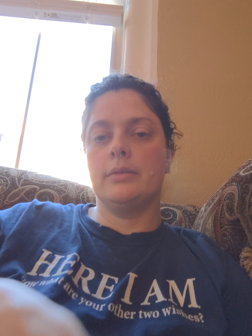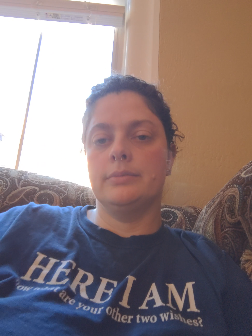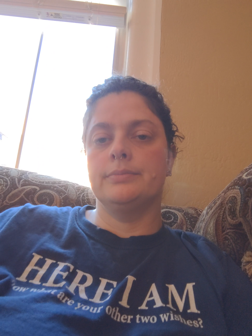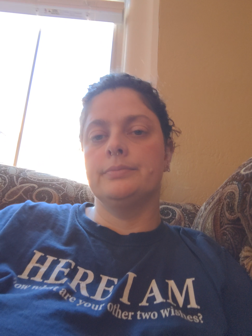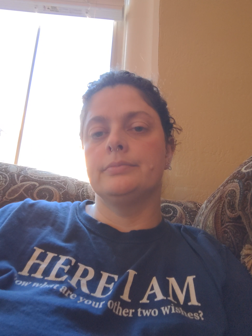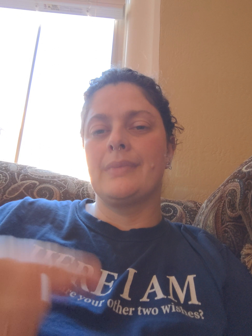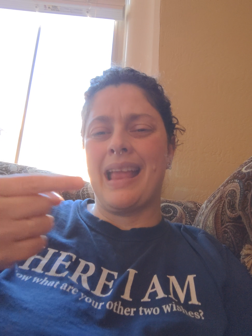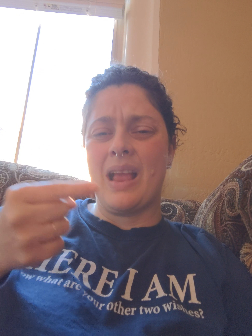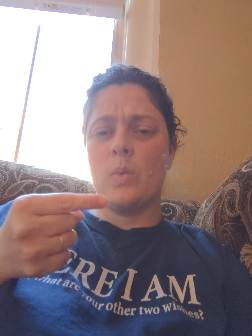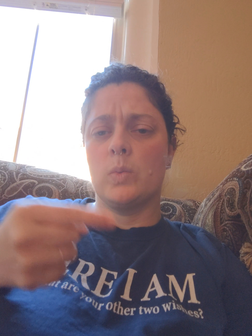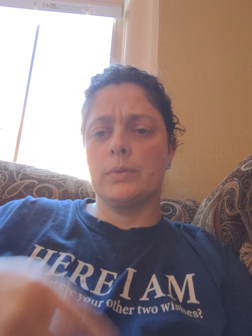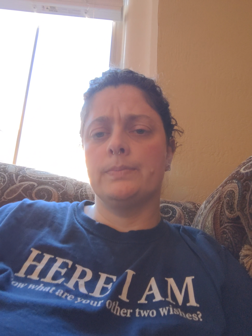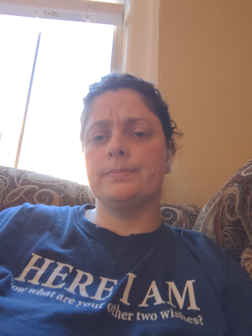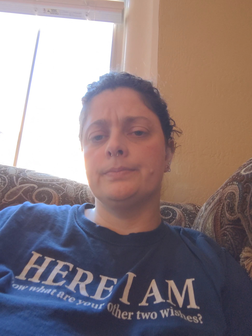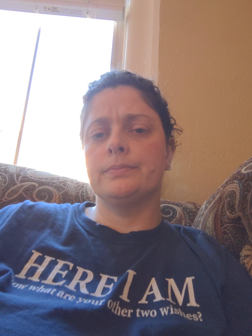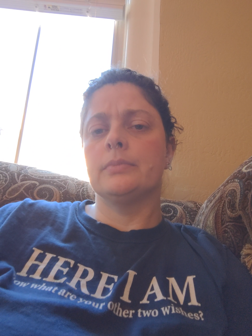owie